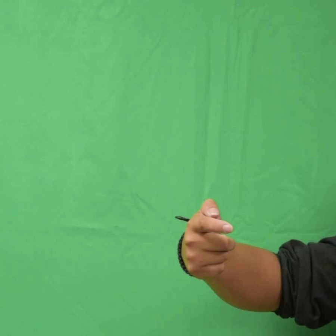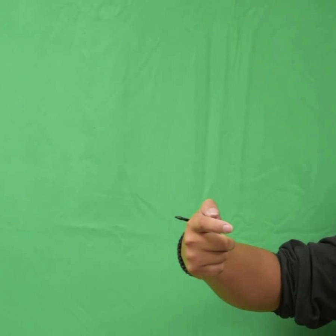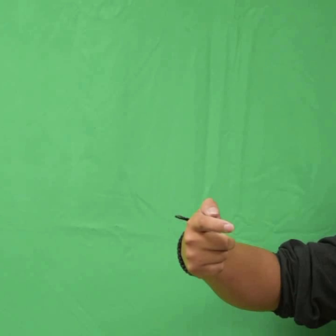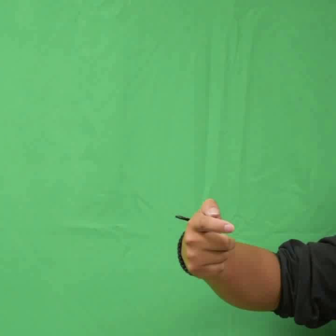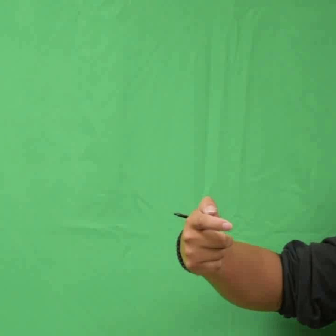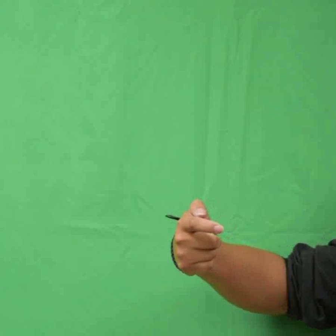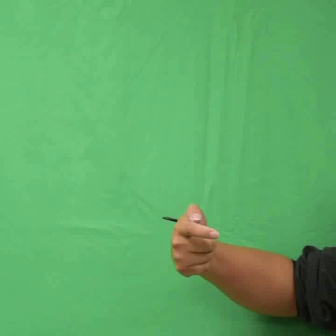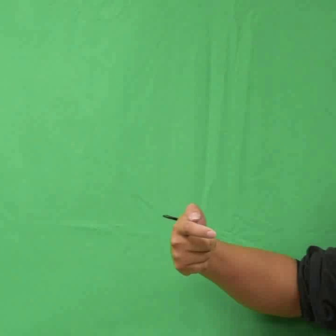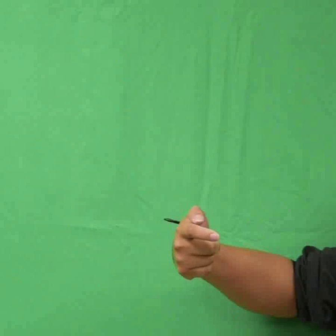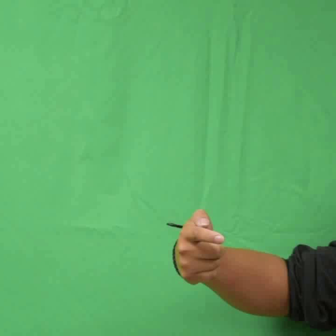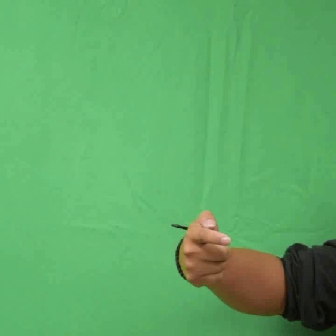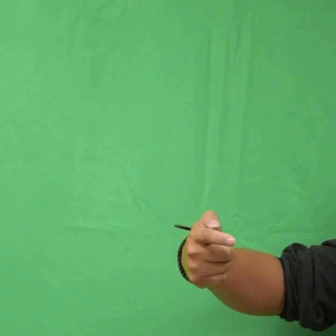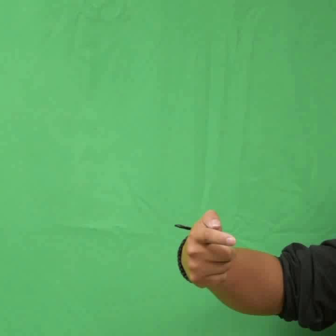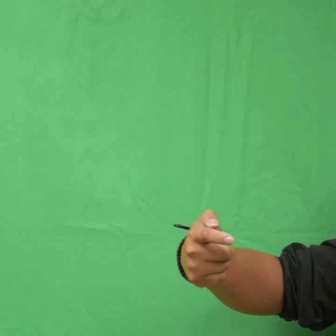X